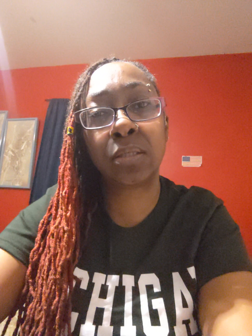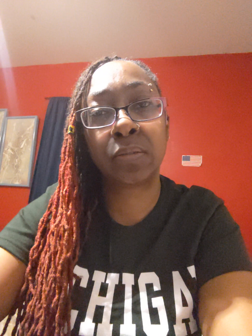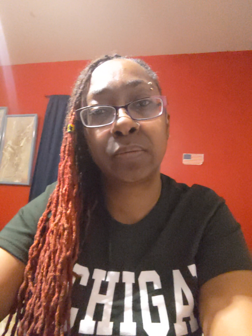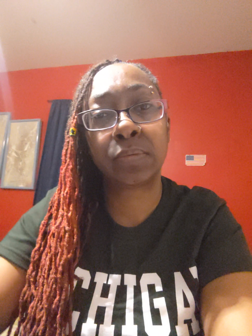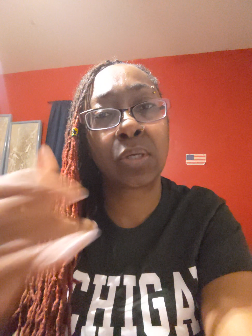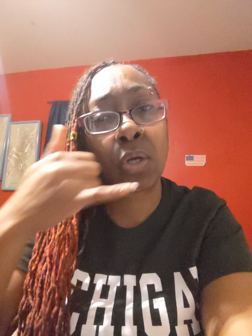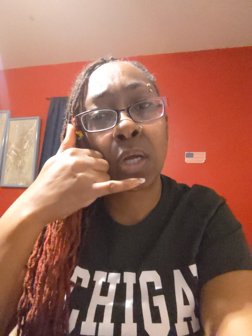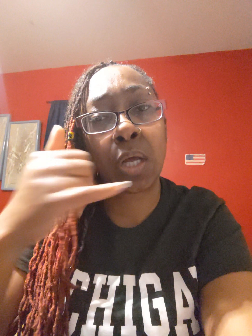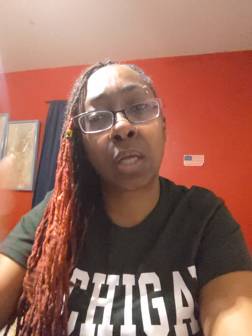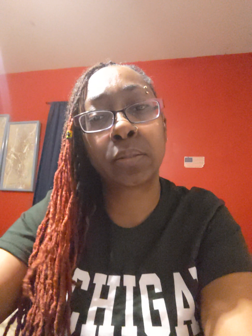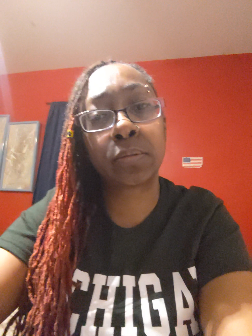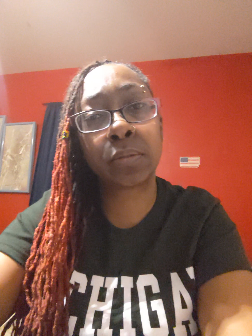call on the phone